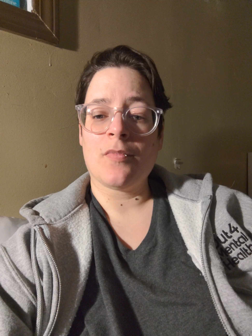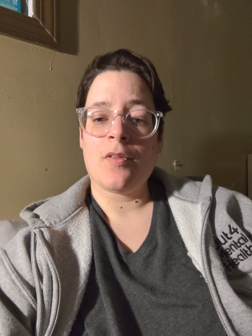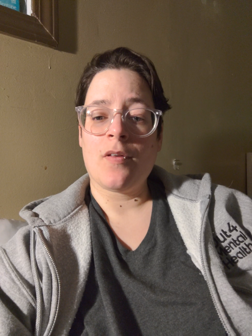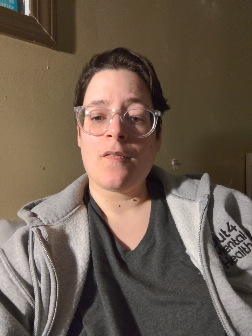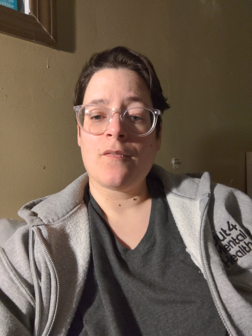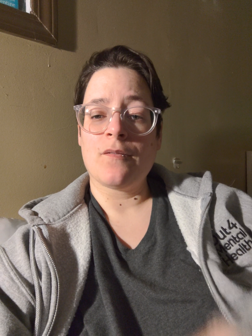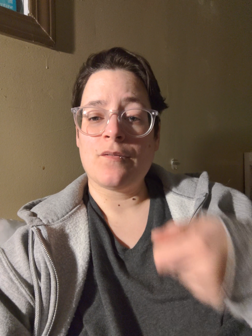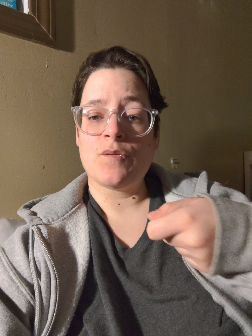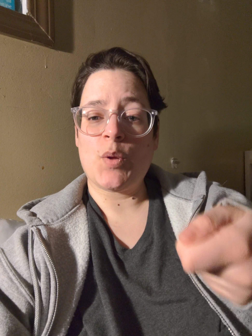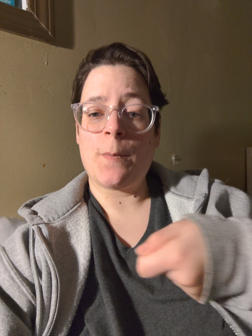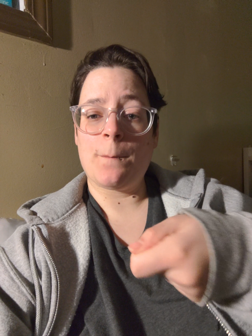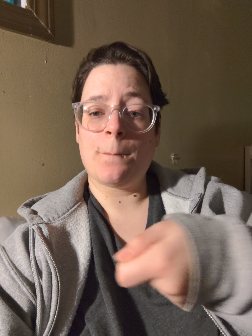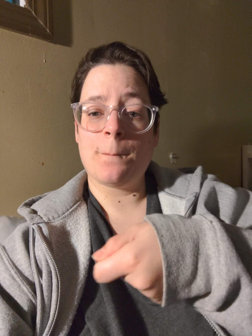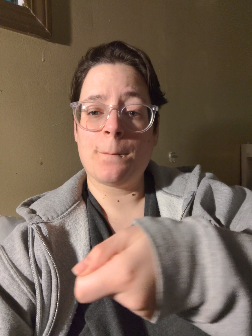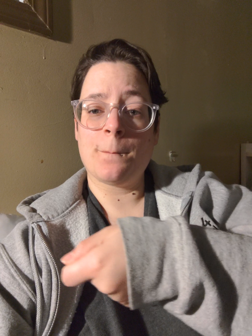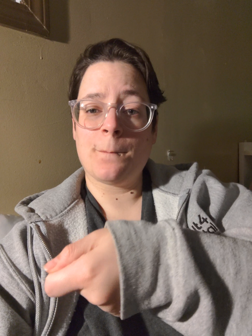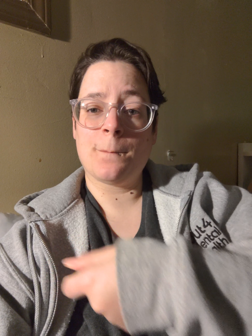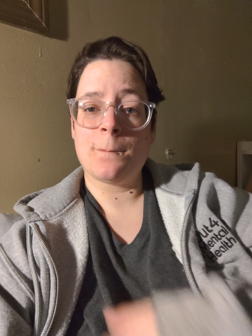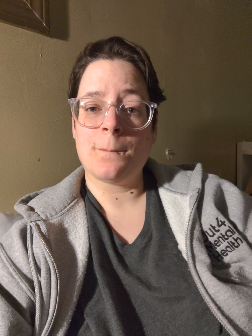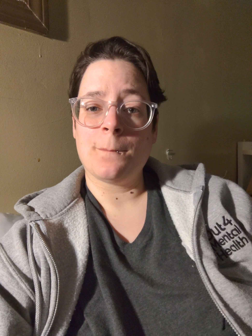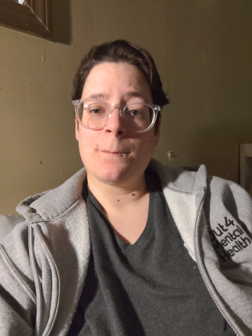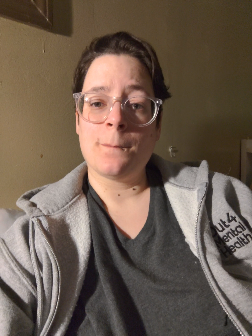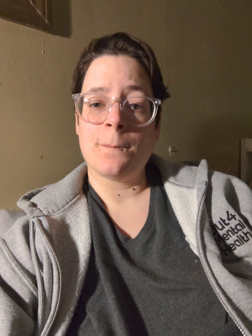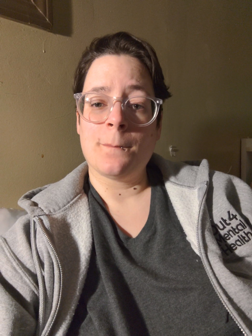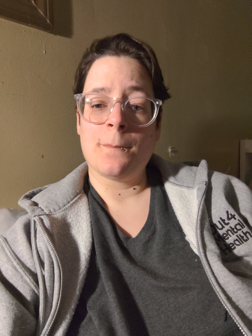vacuum